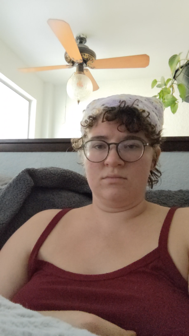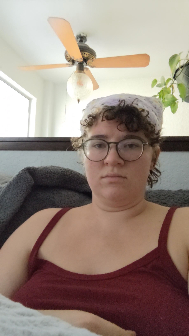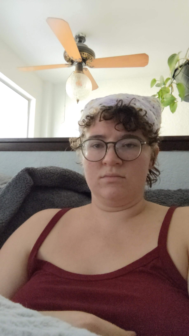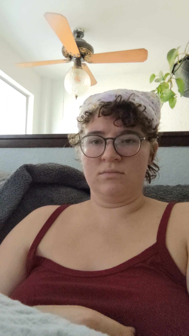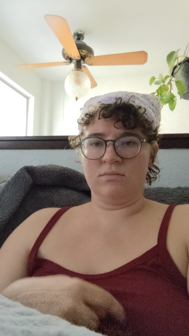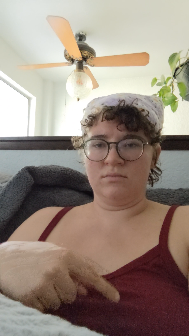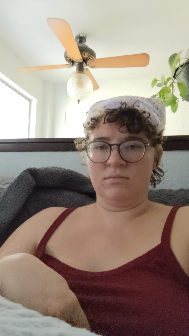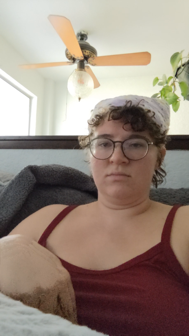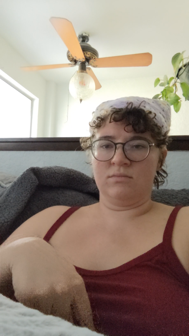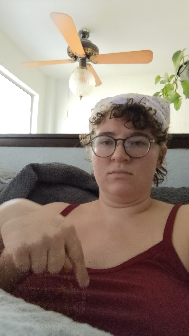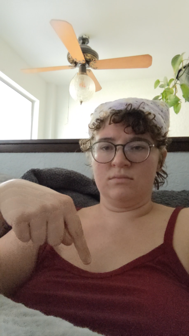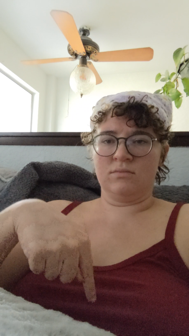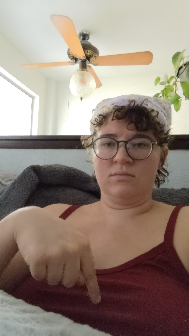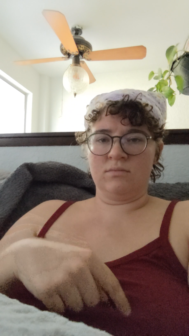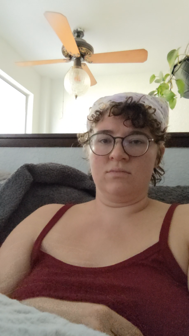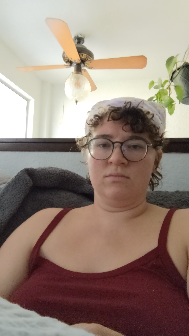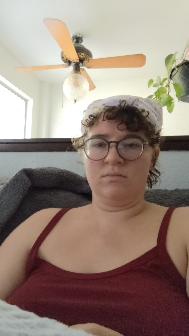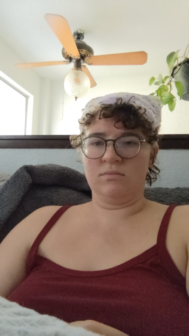belly button